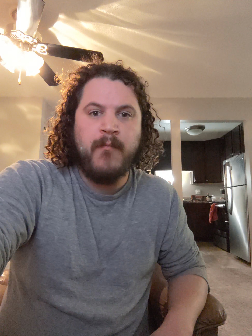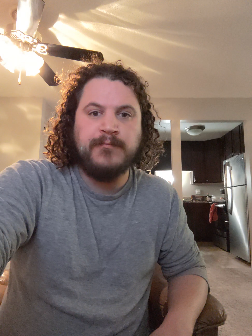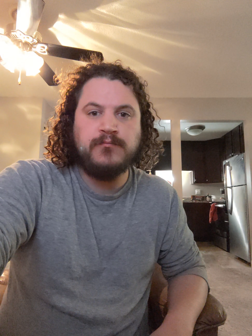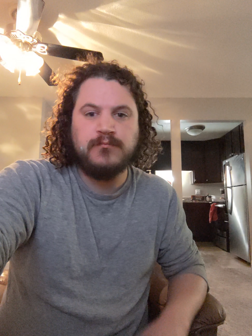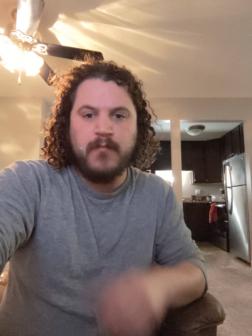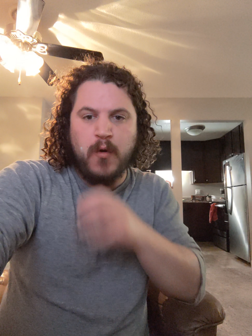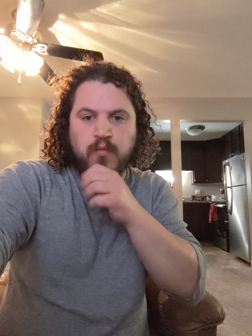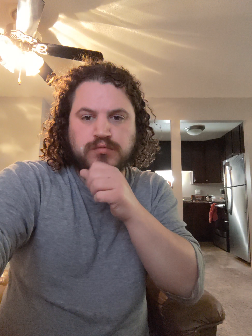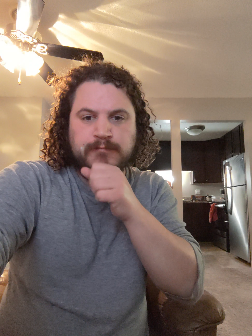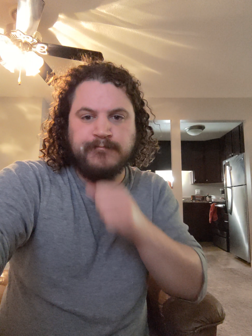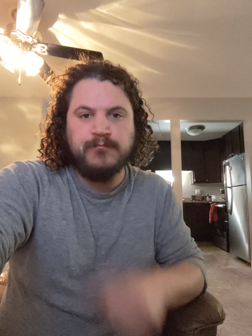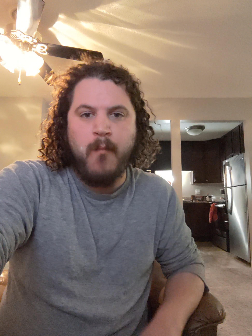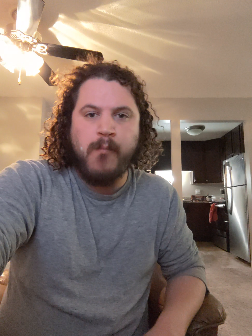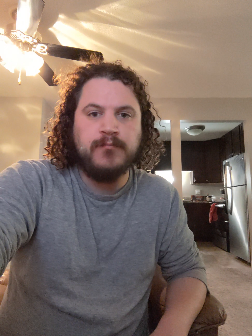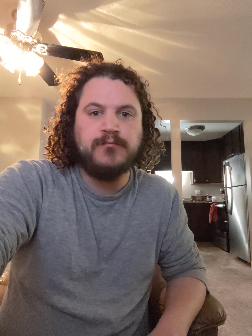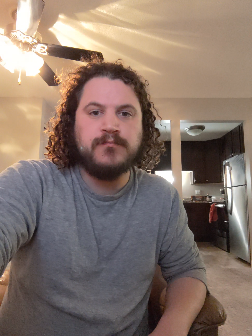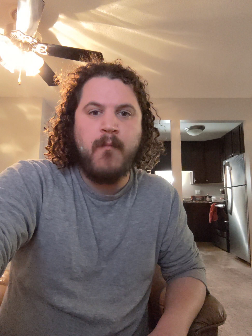orange